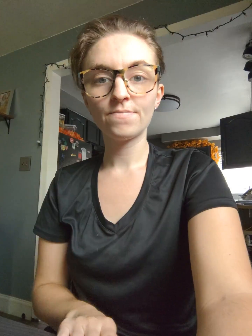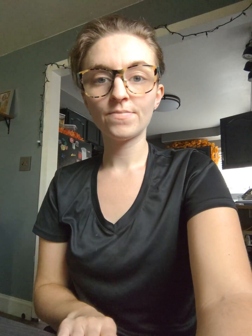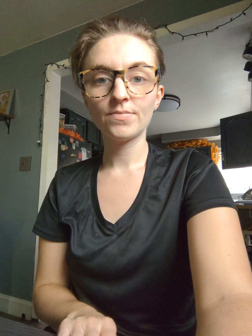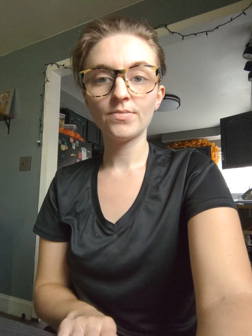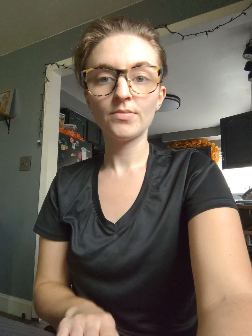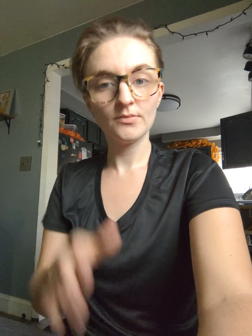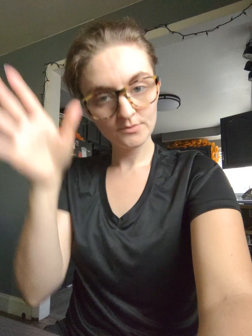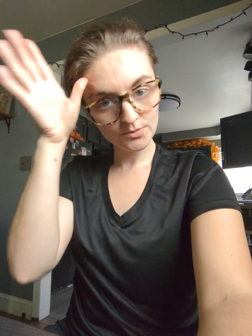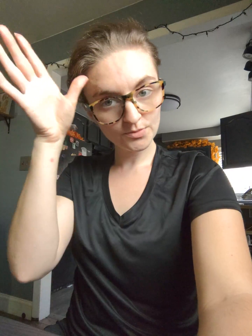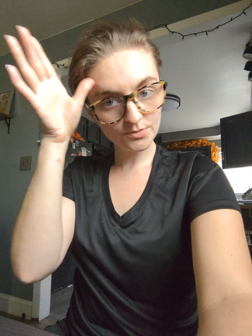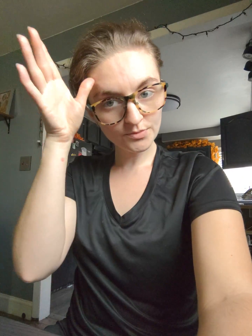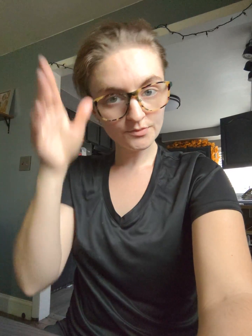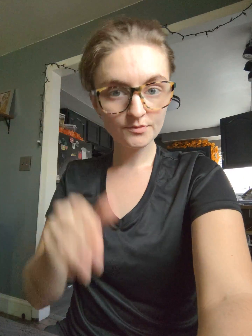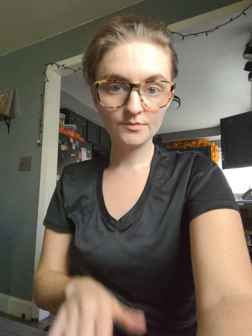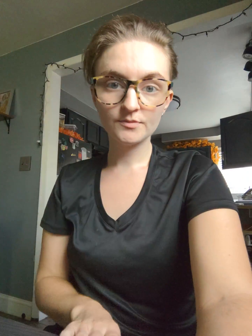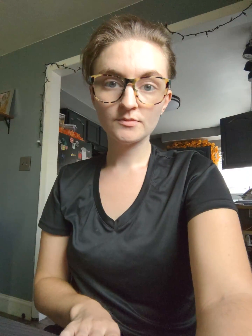daddy